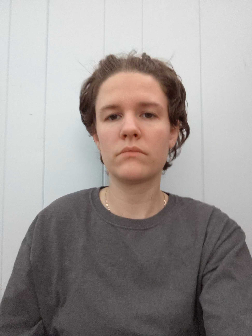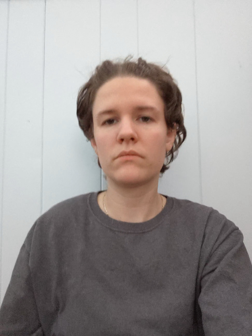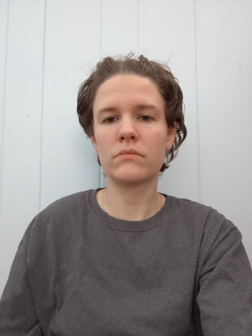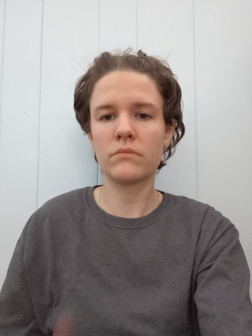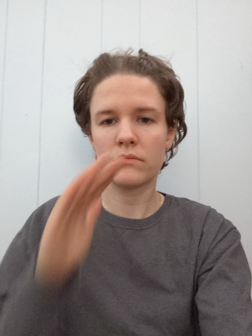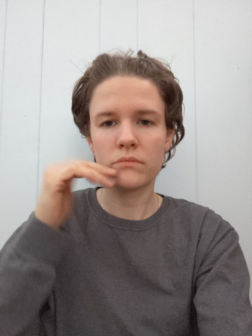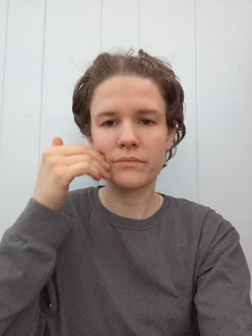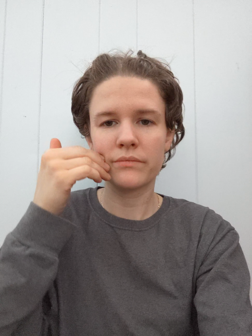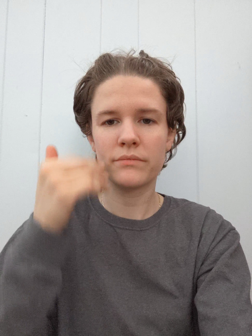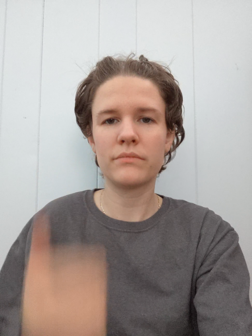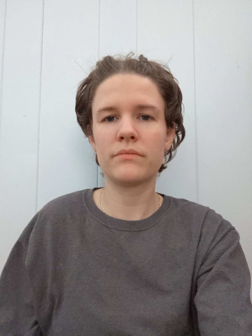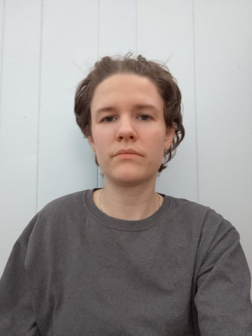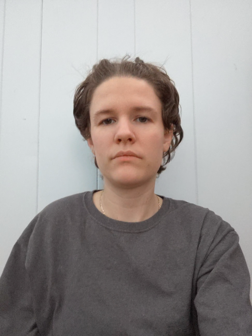smile